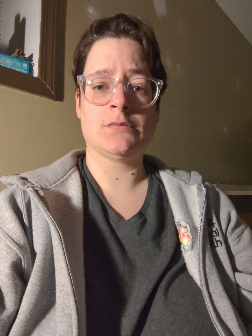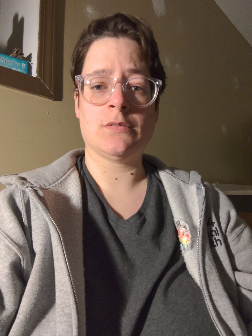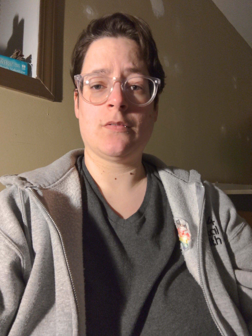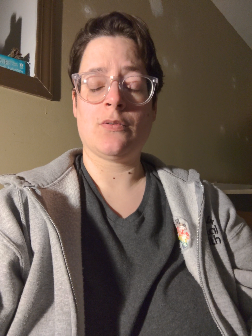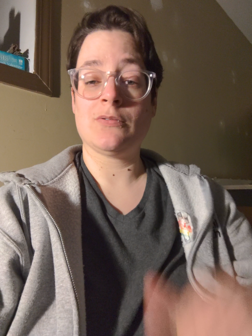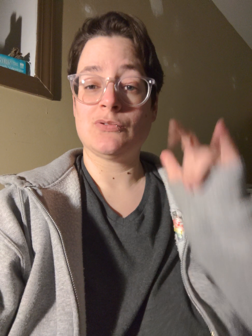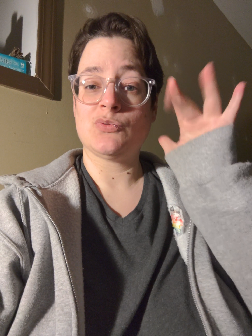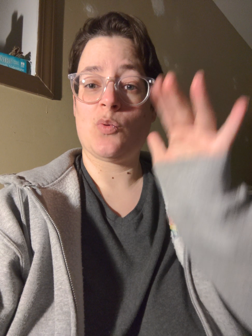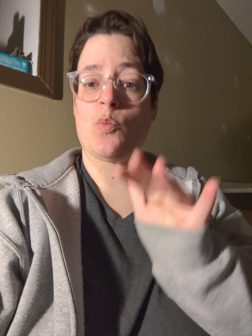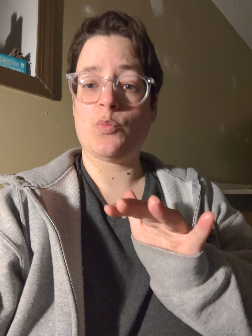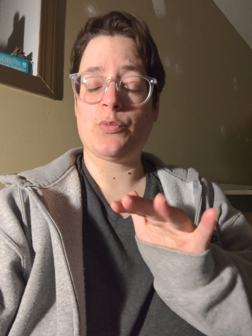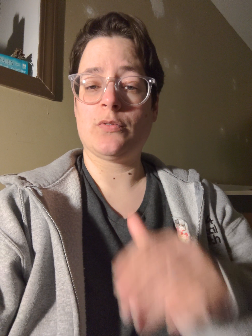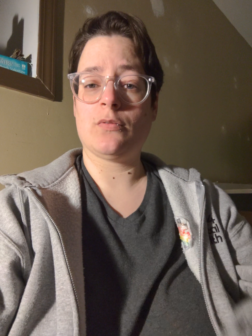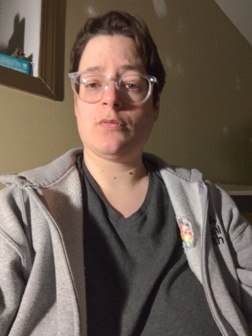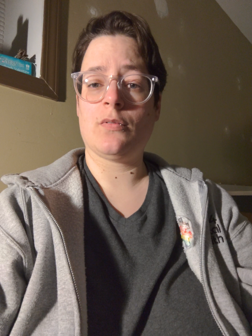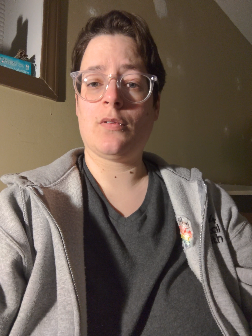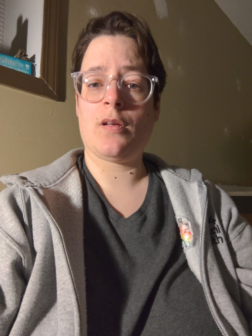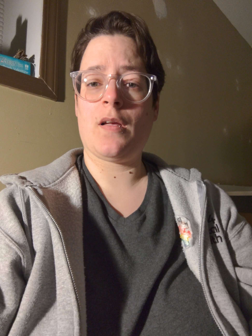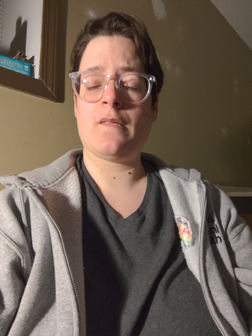snow